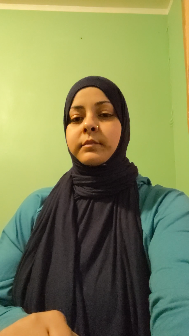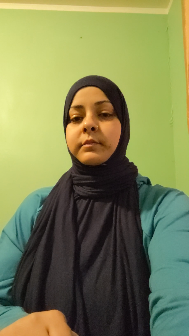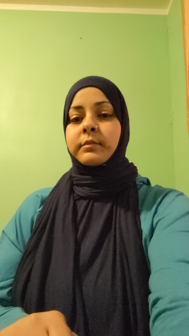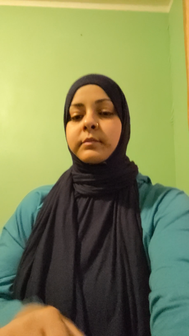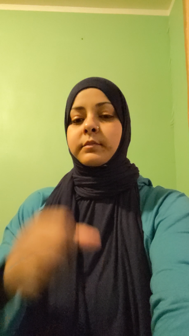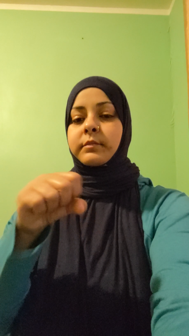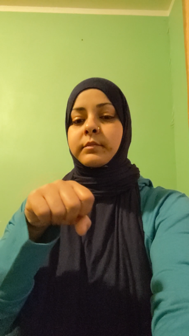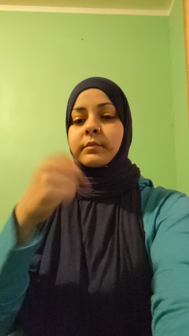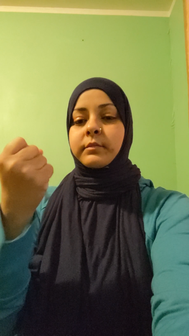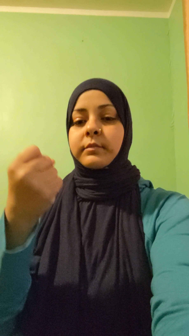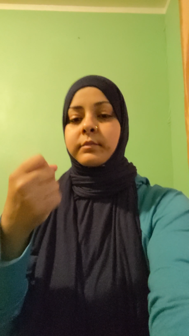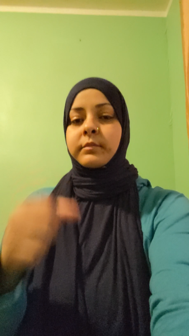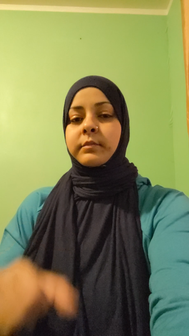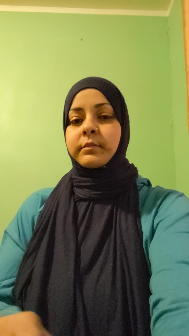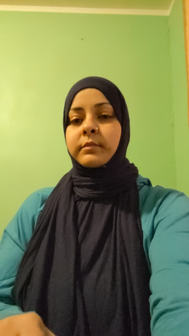break